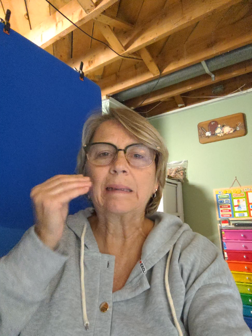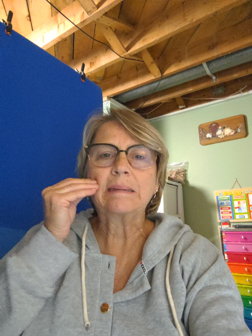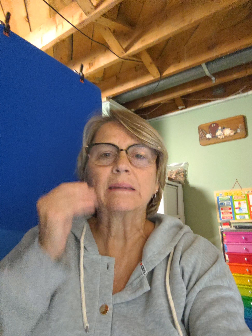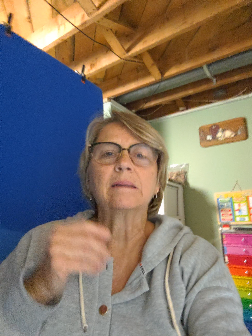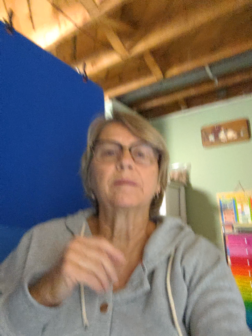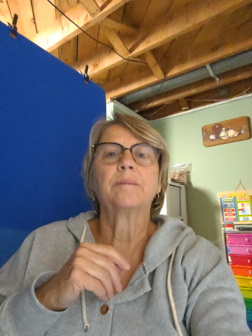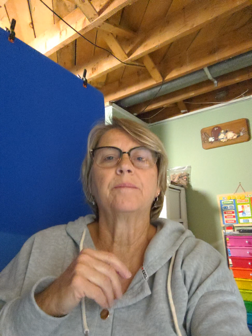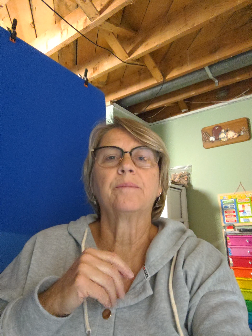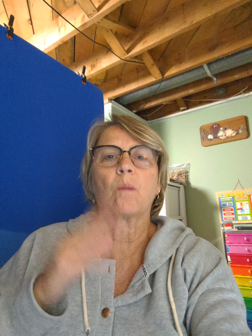kiss